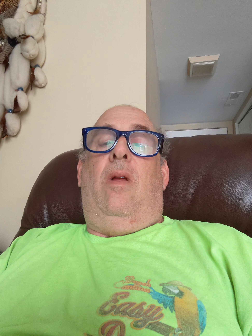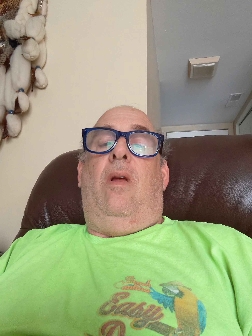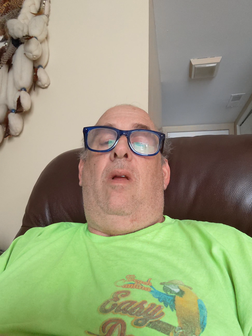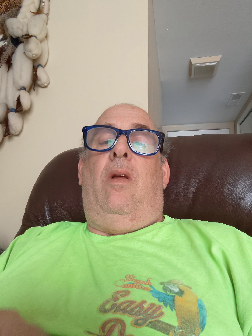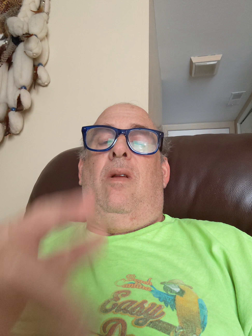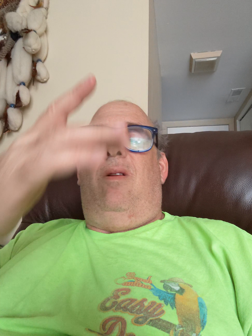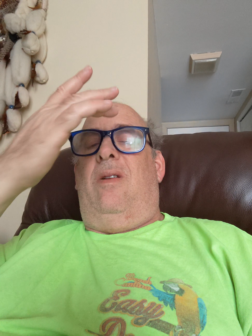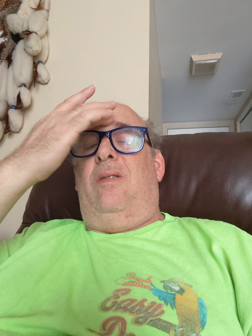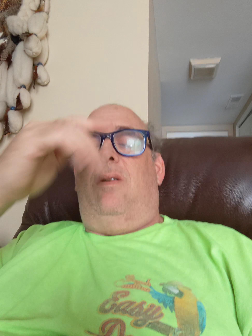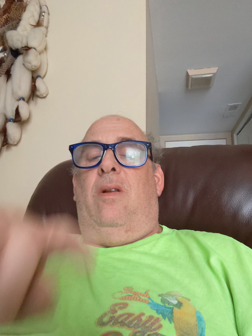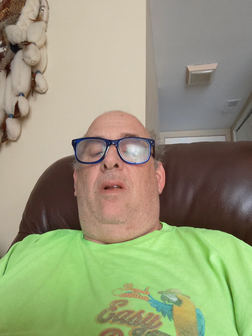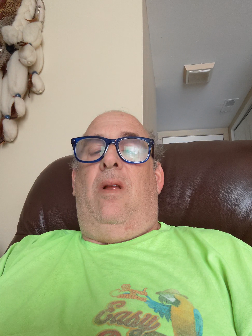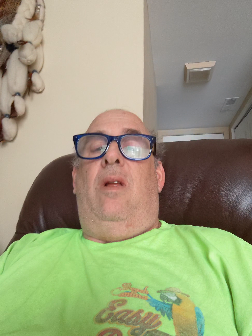sick